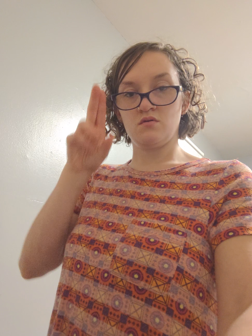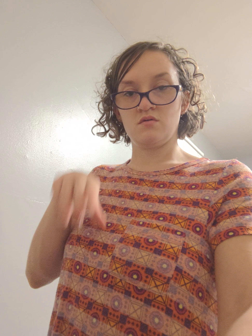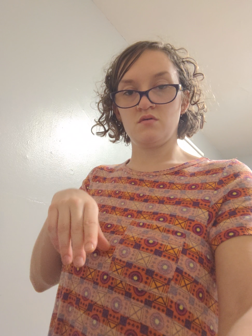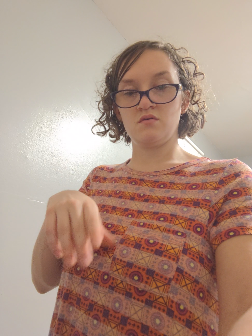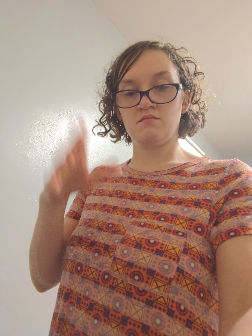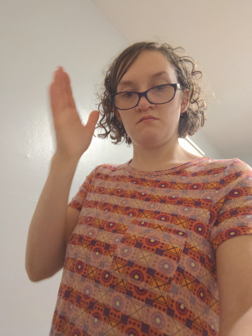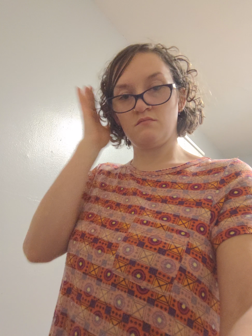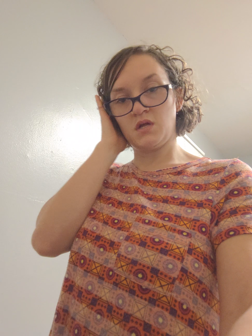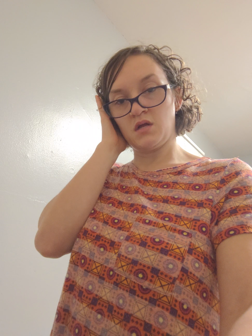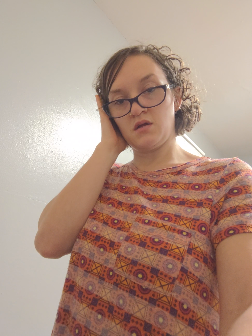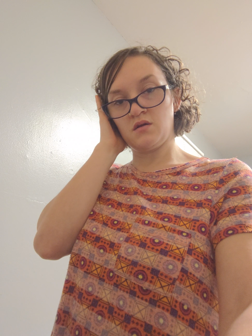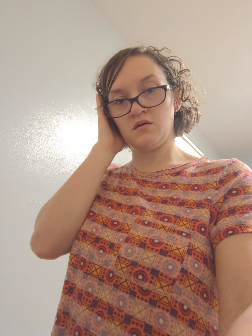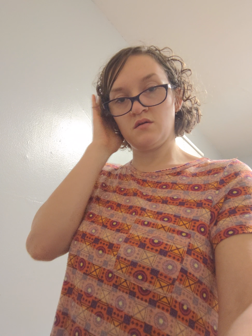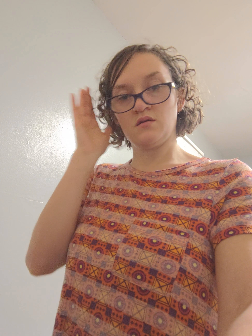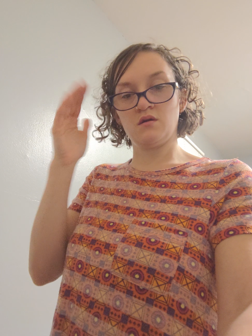bed